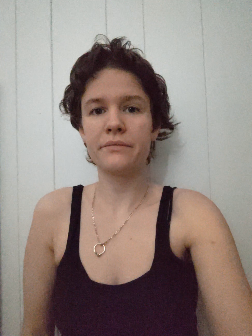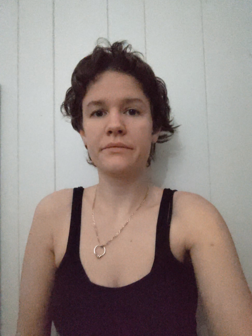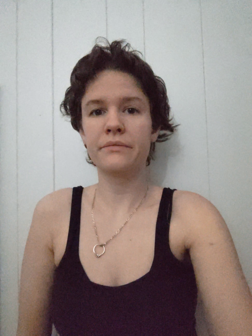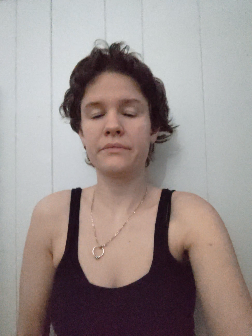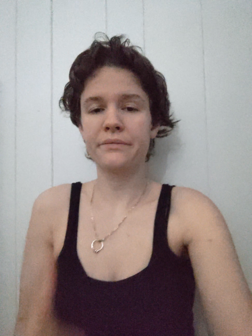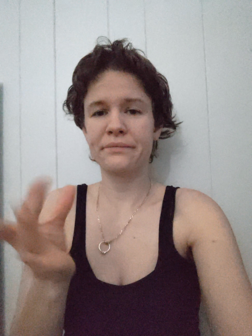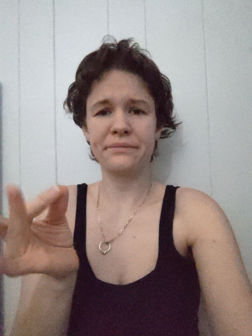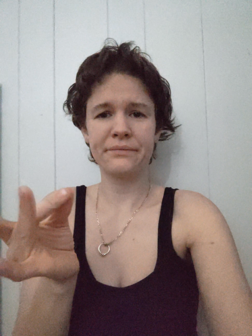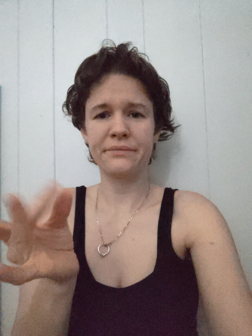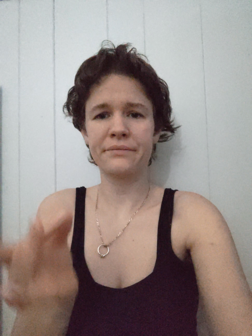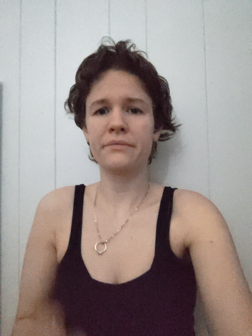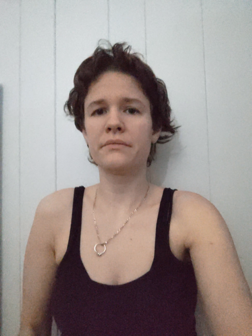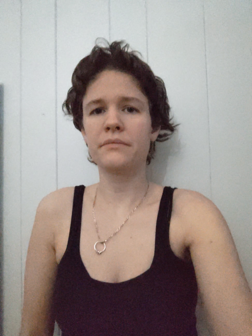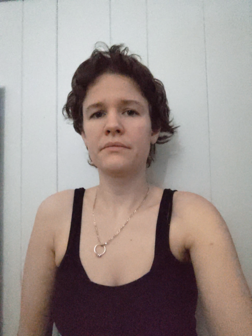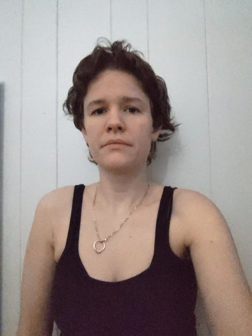sticky